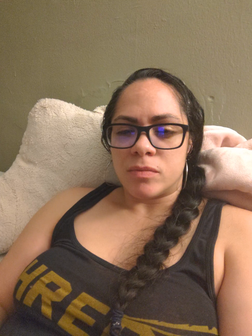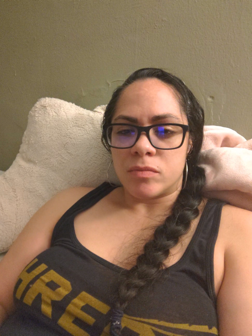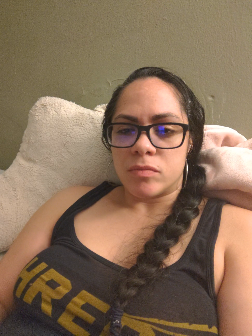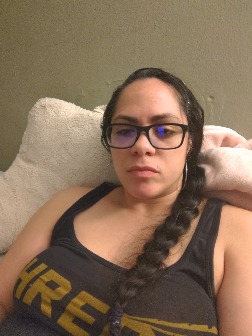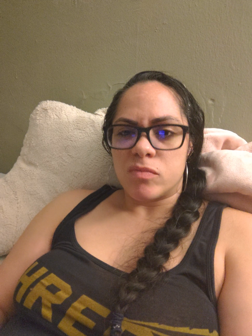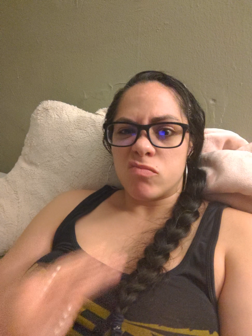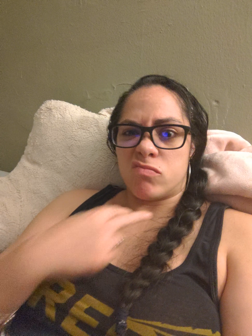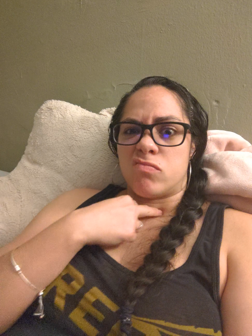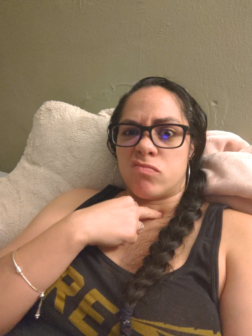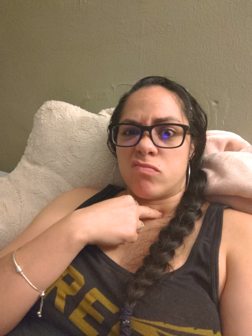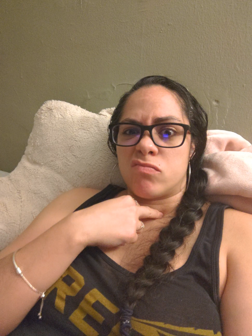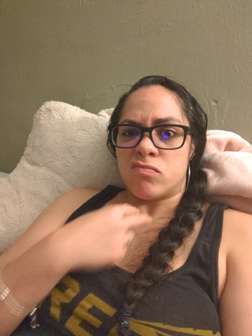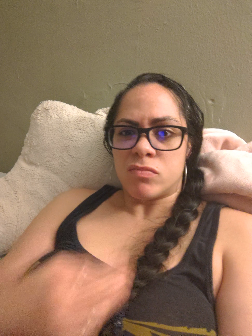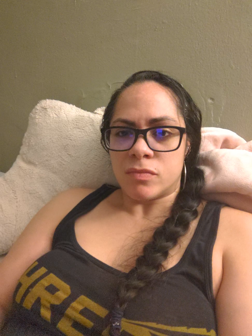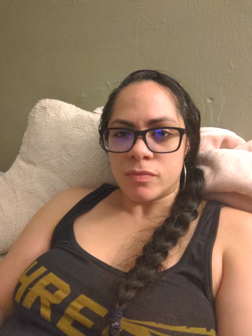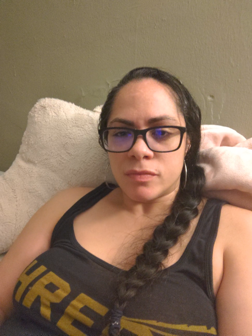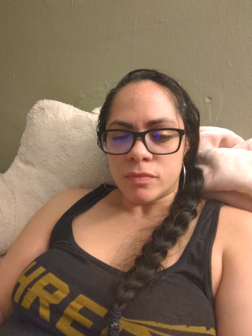stuck